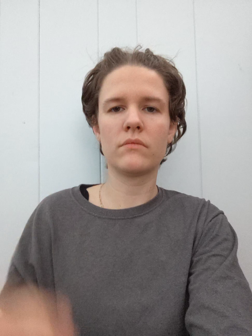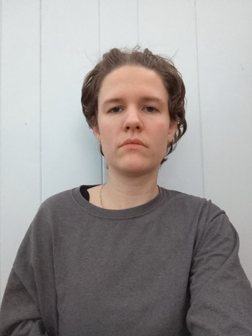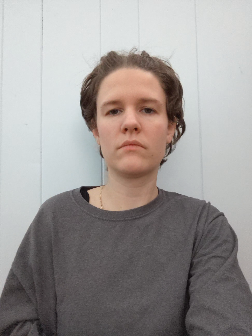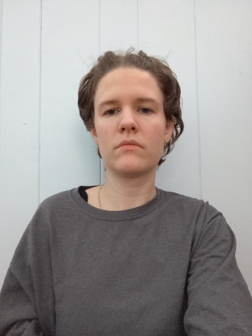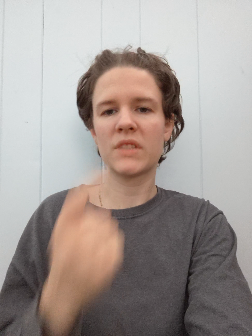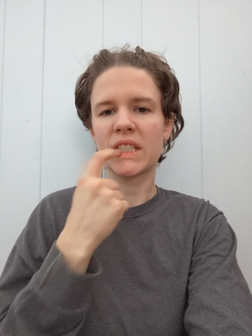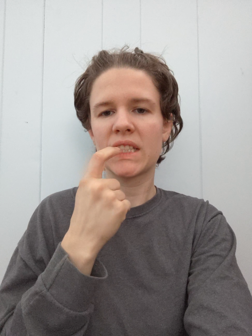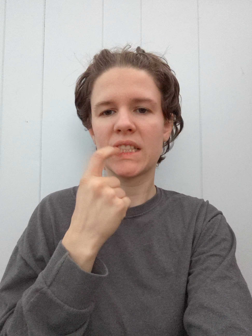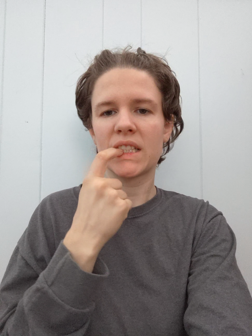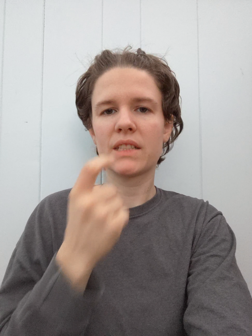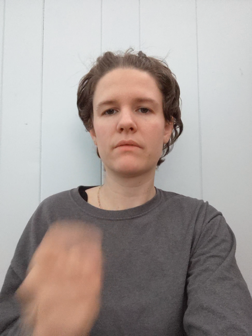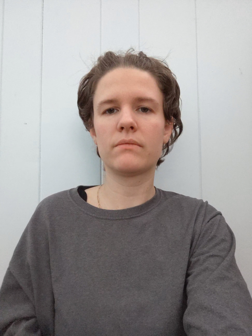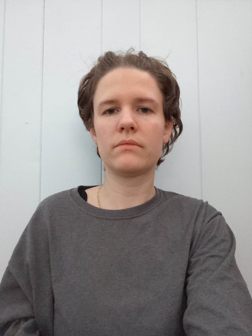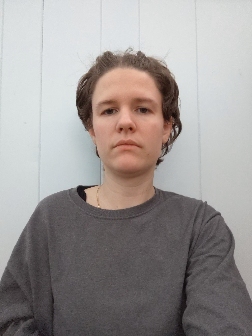tooth